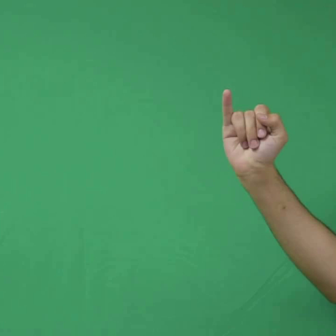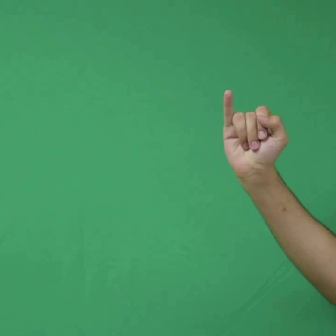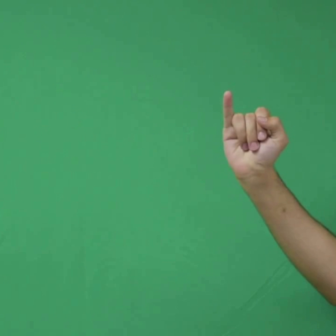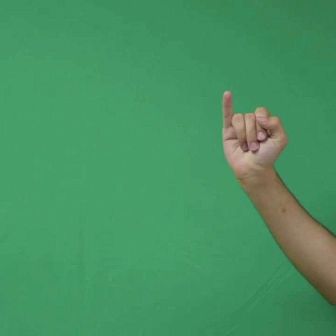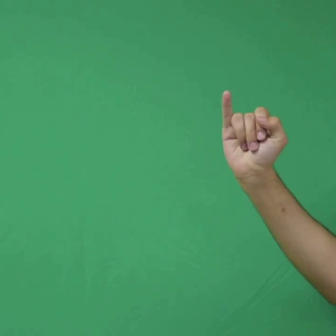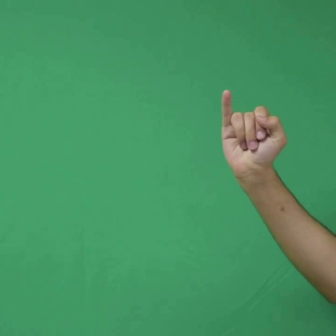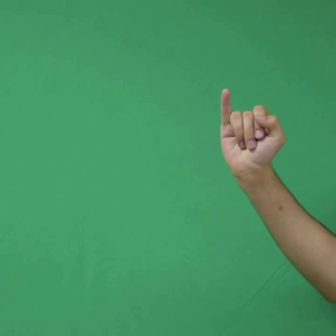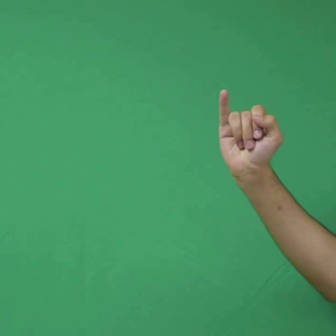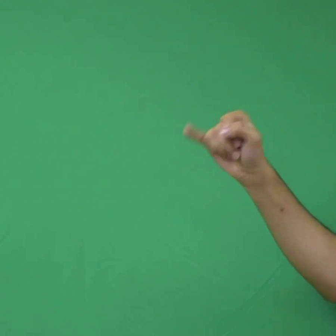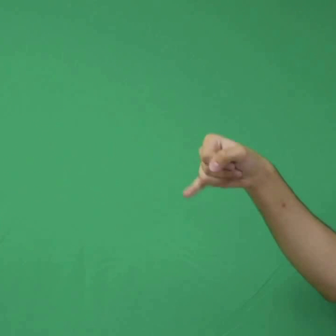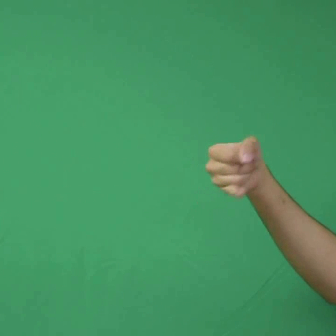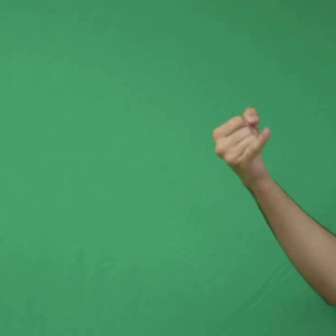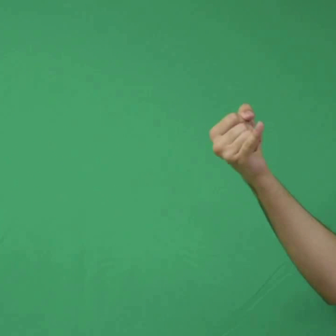J